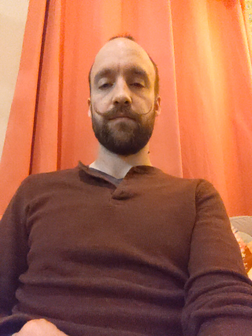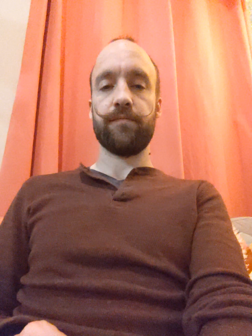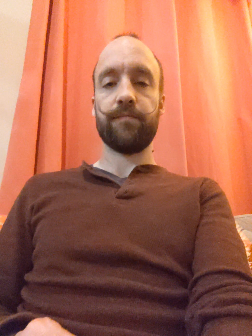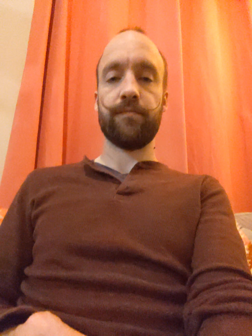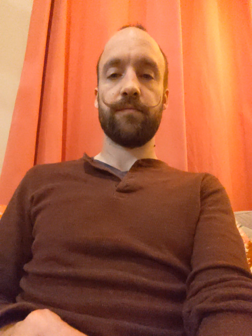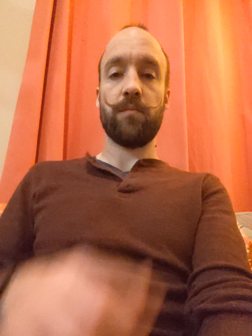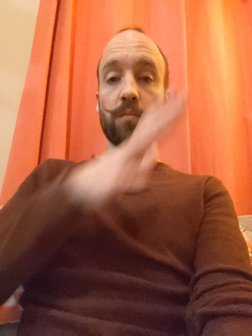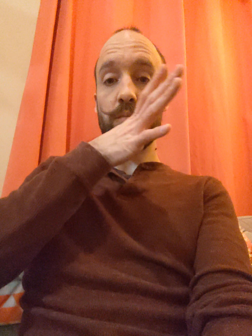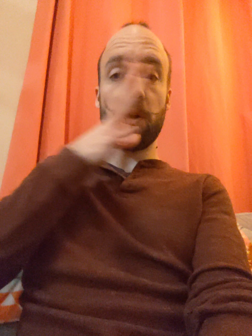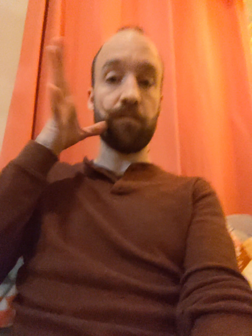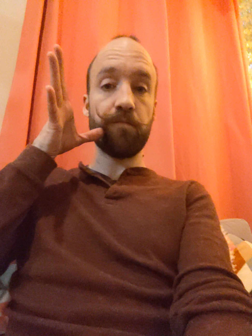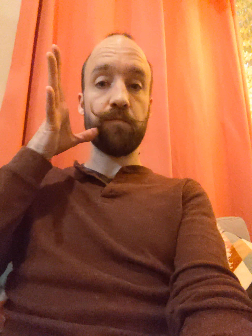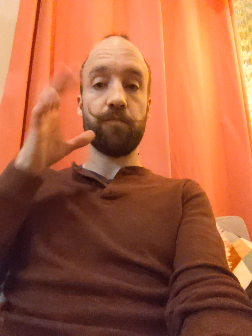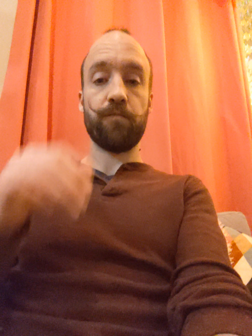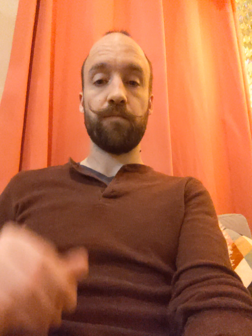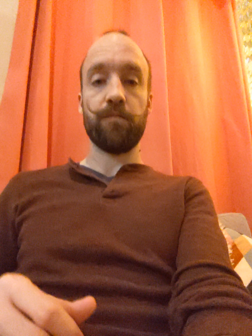farm